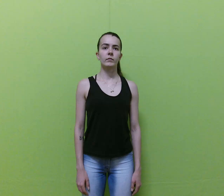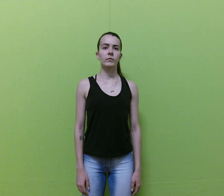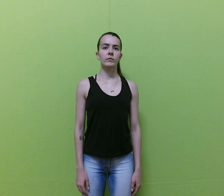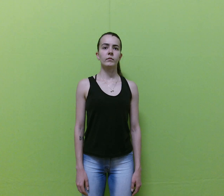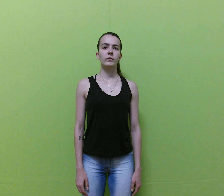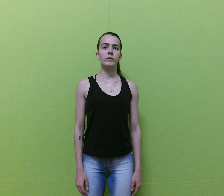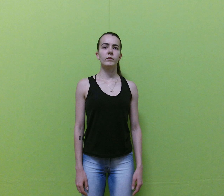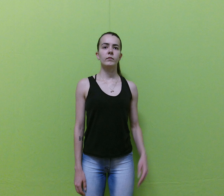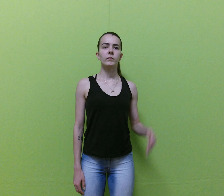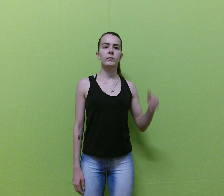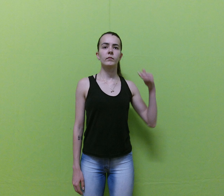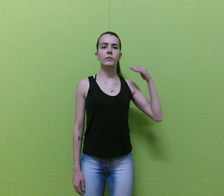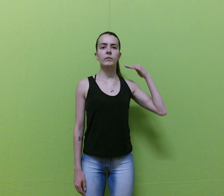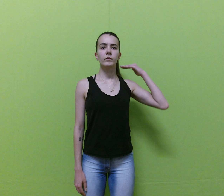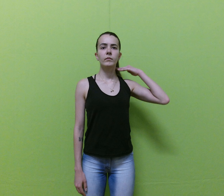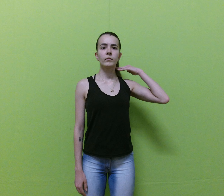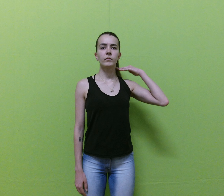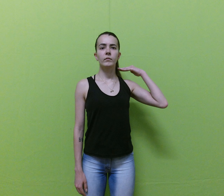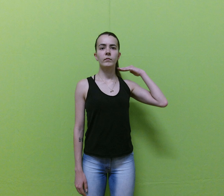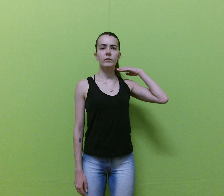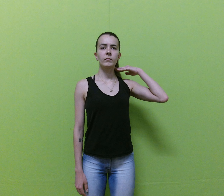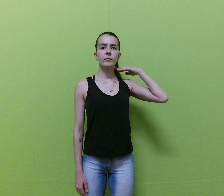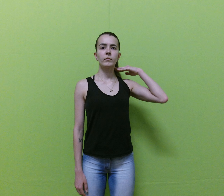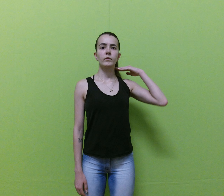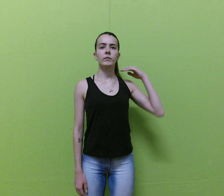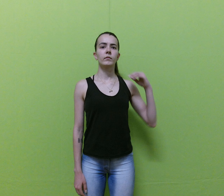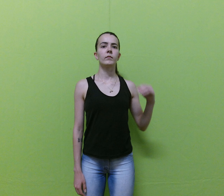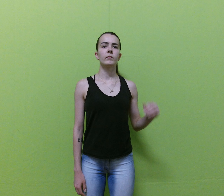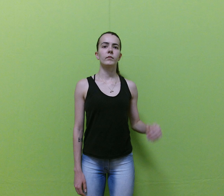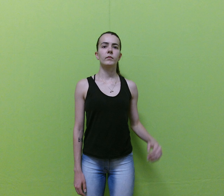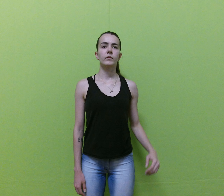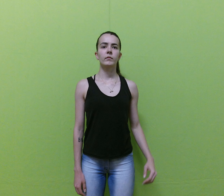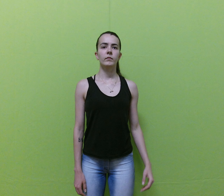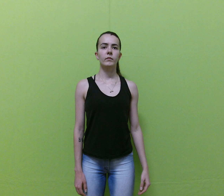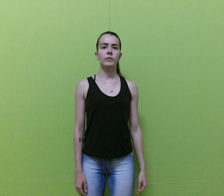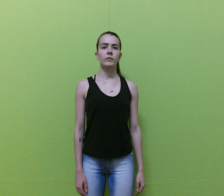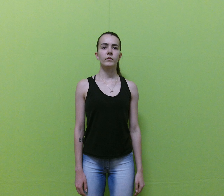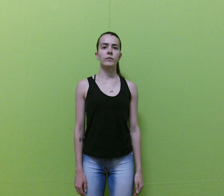banco